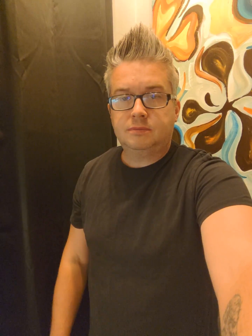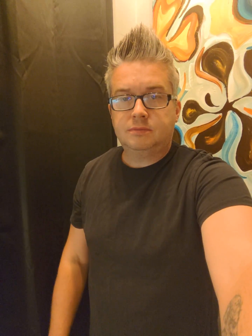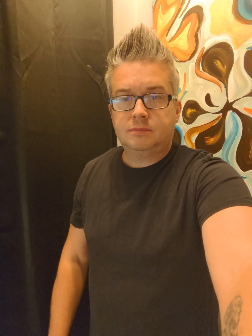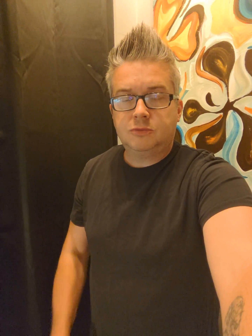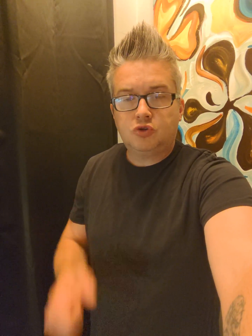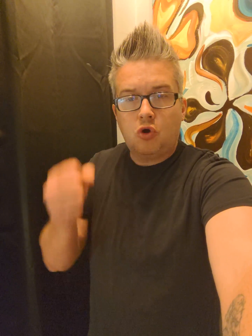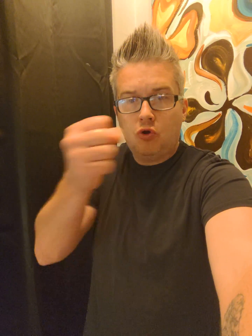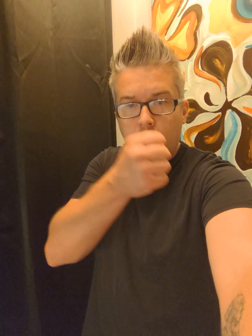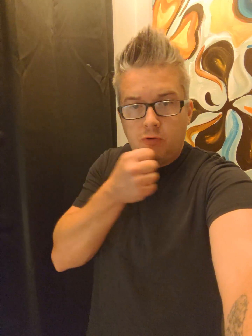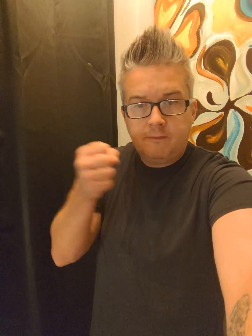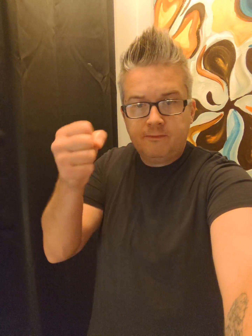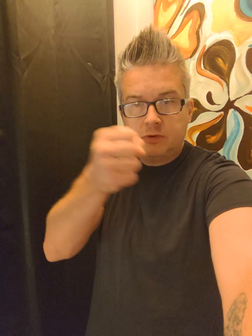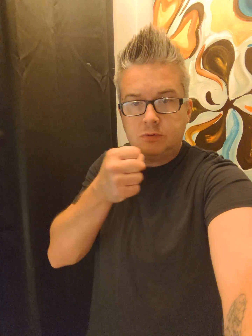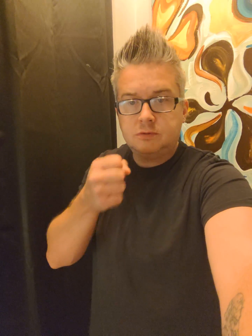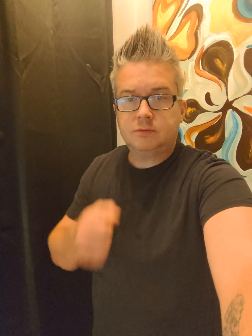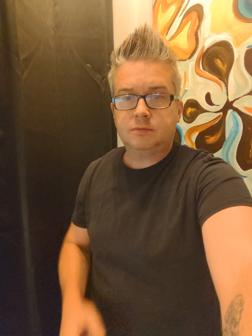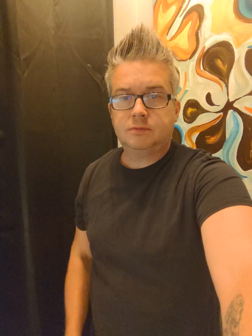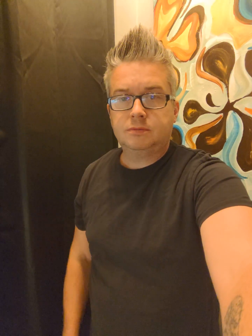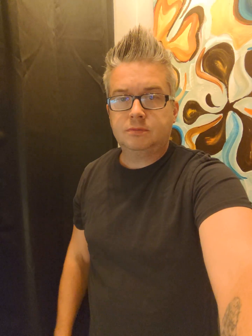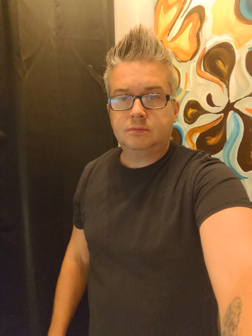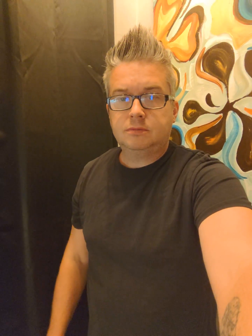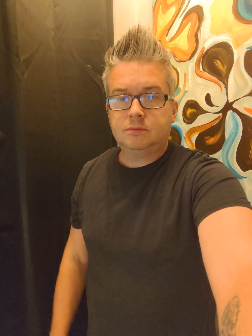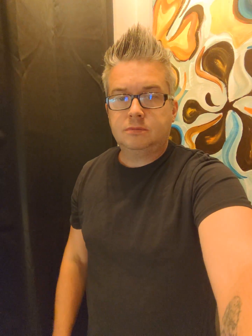coffee